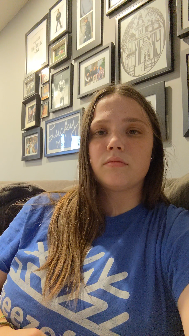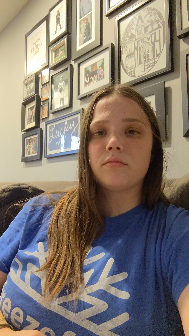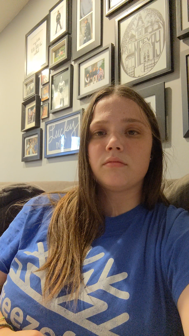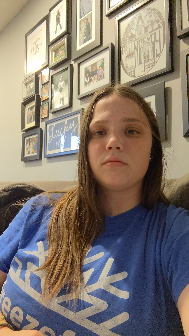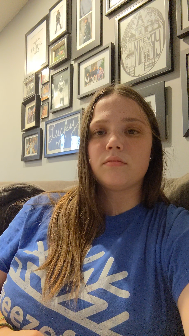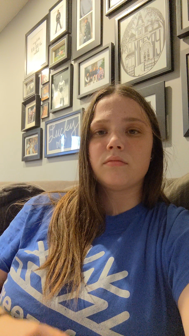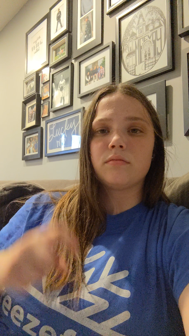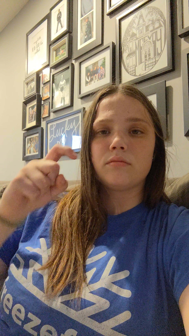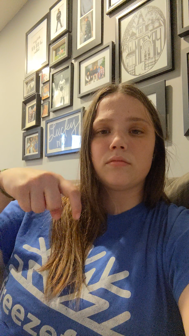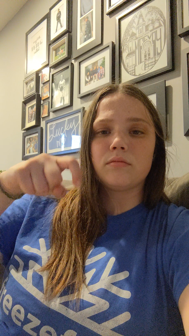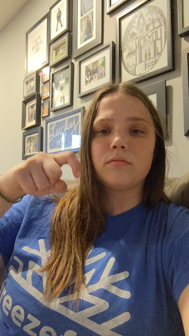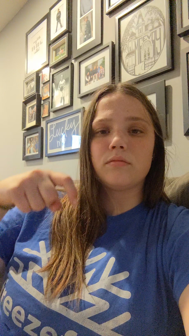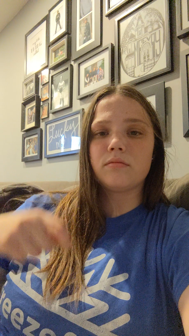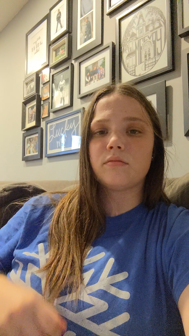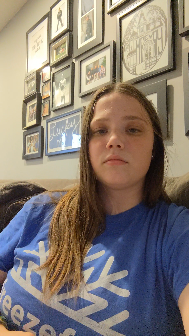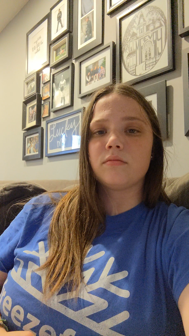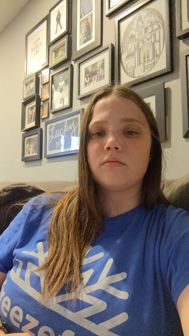should